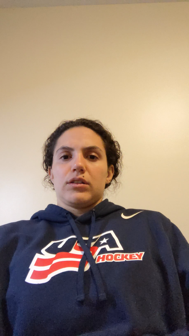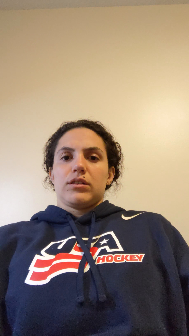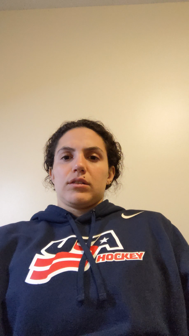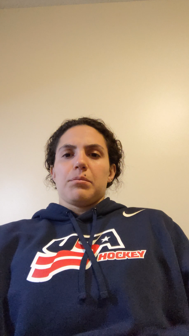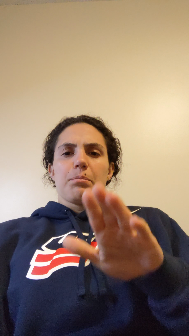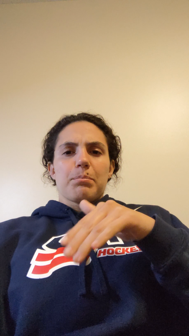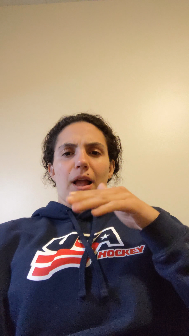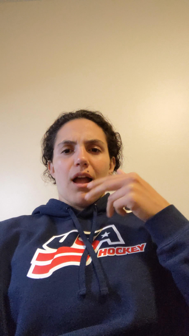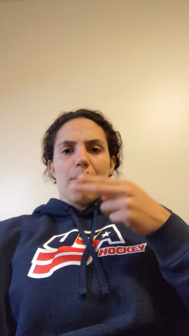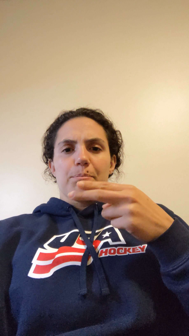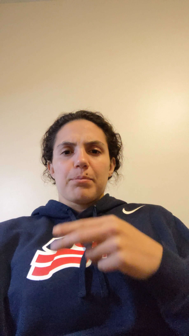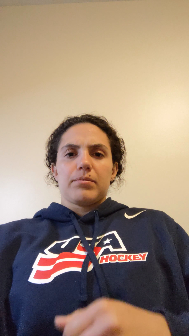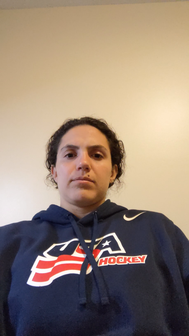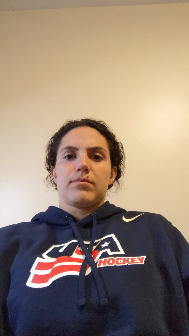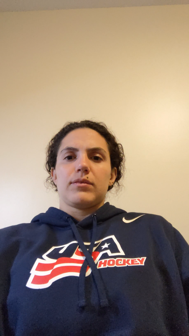pet's name